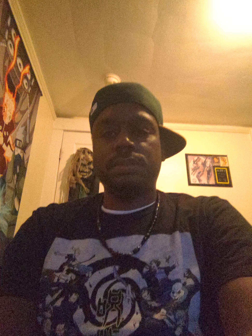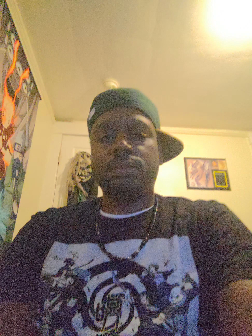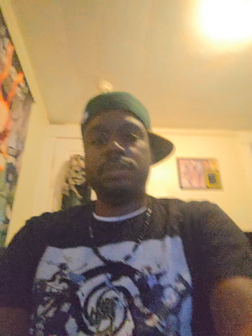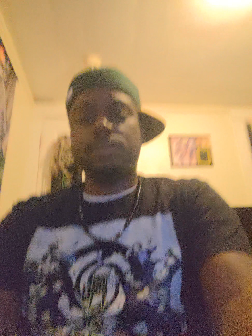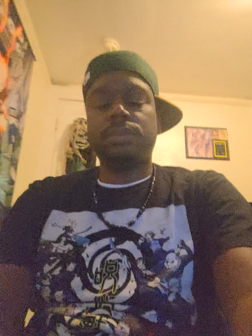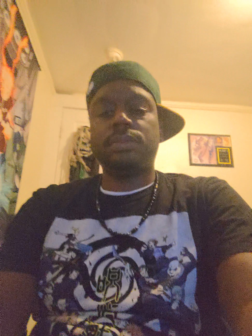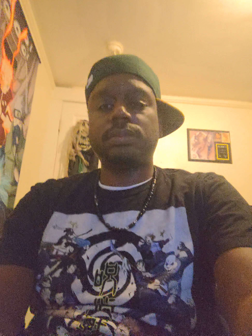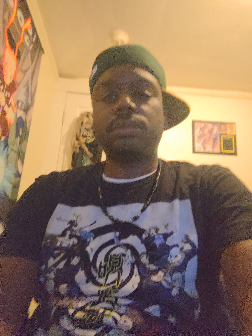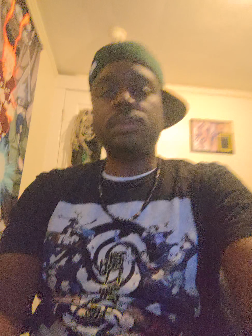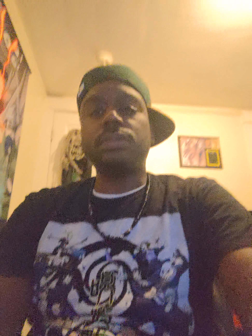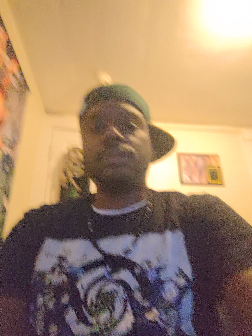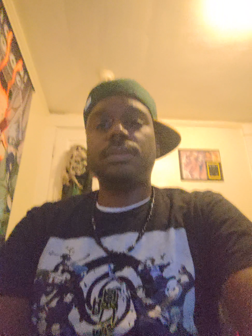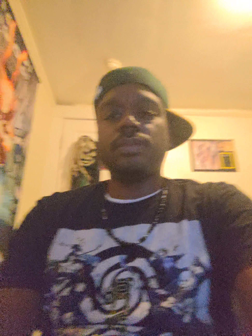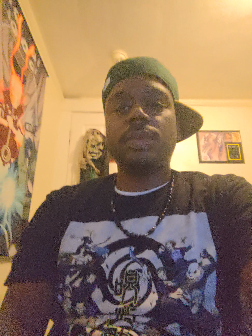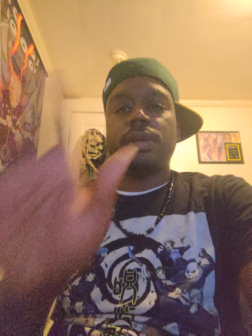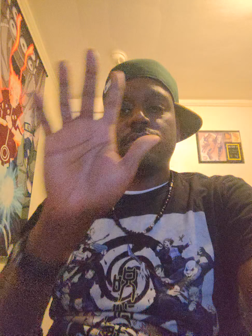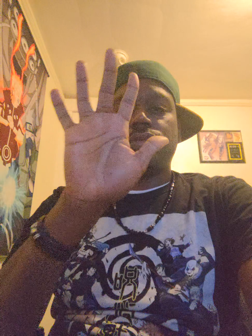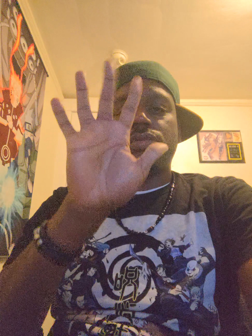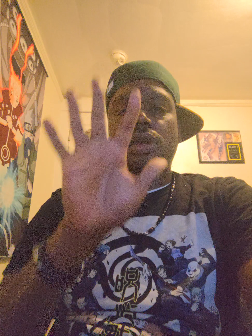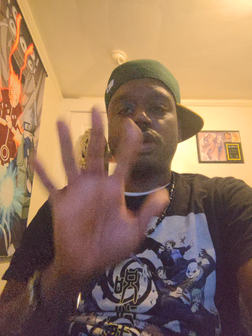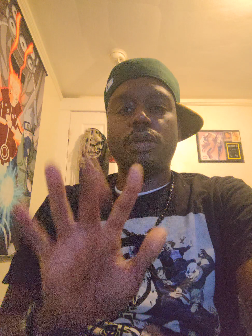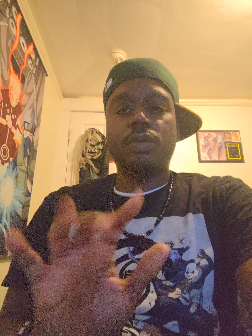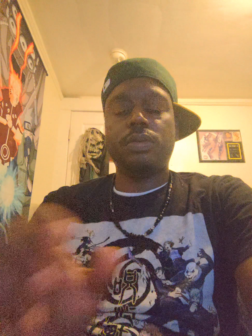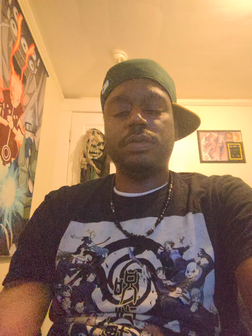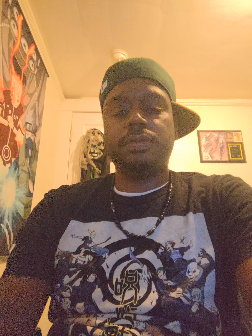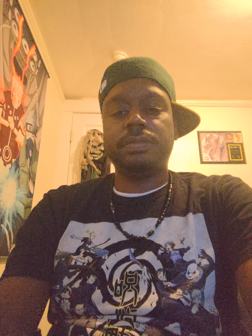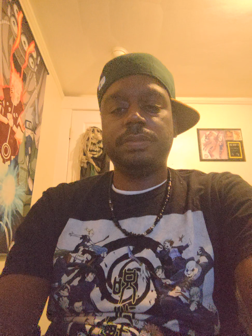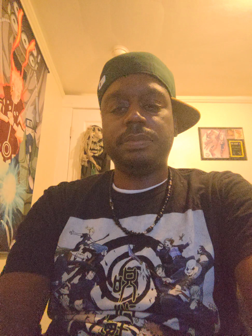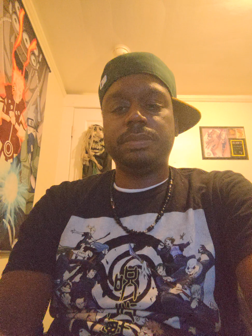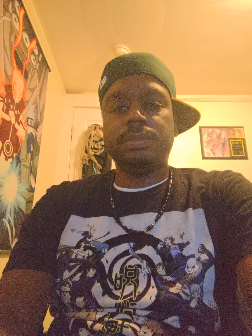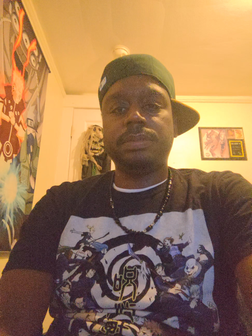snow